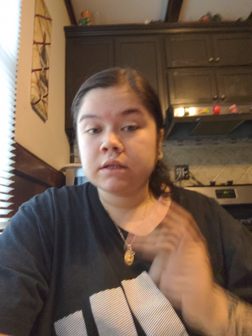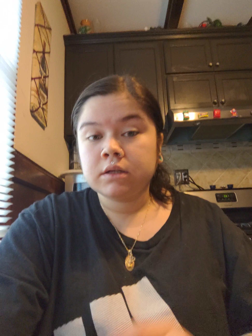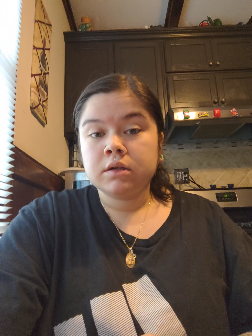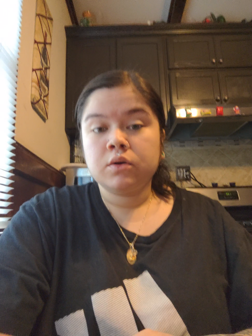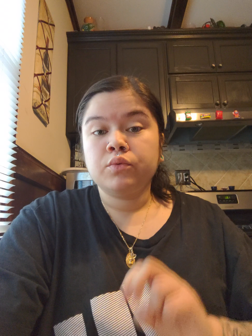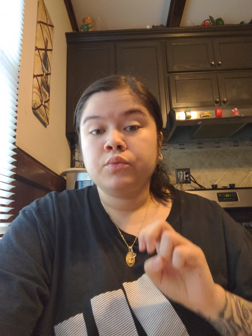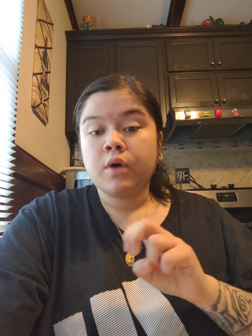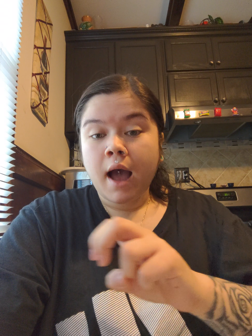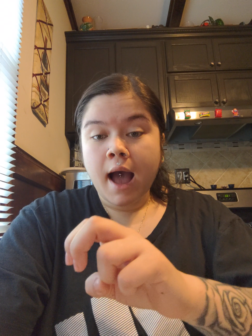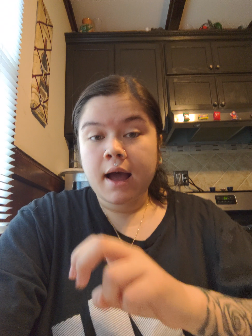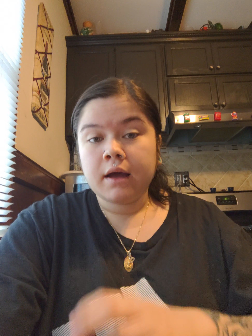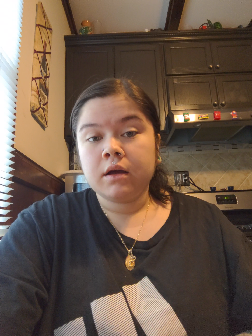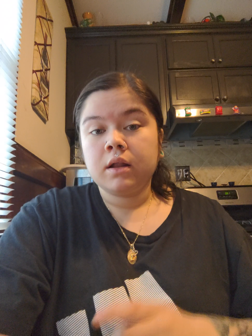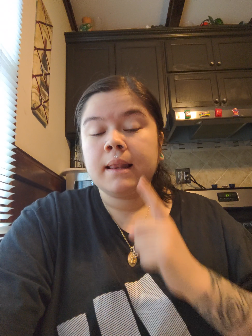ride